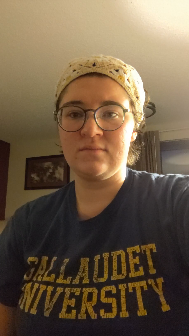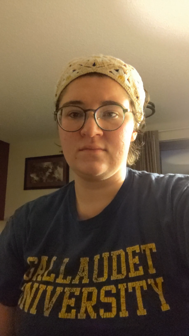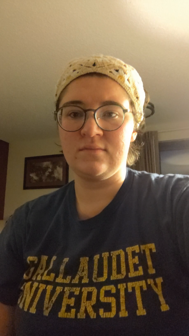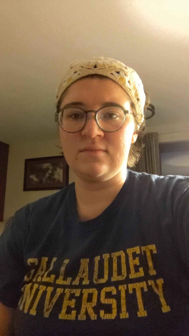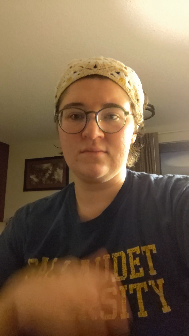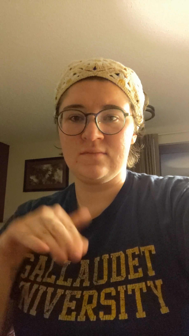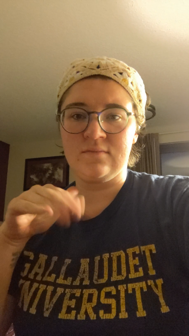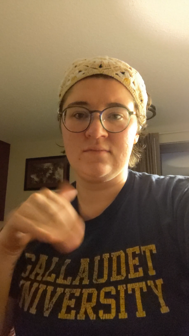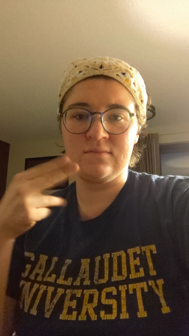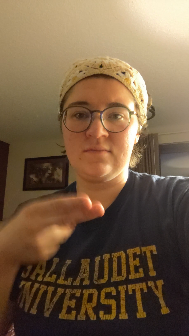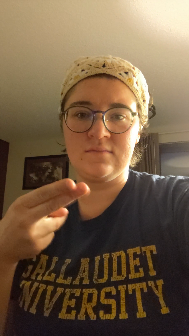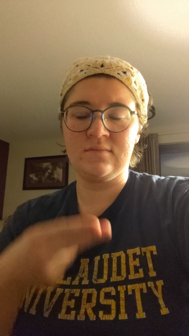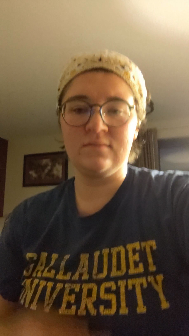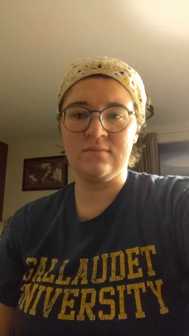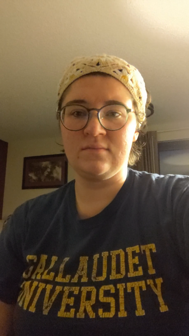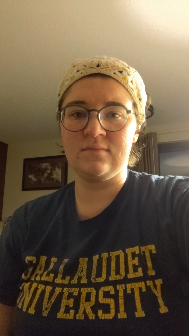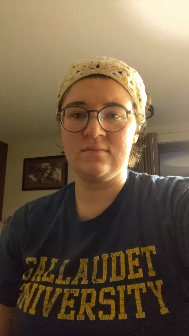pet's name